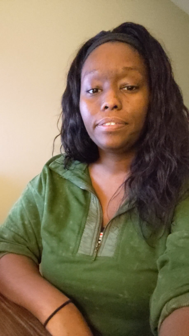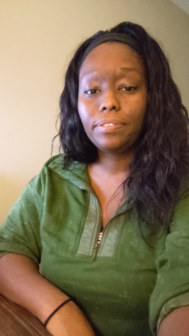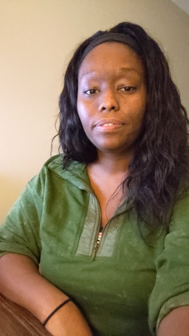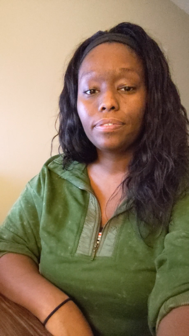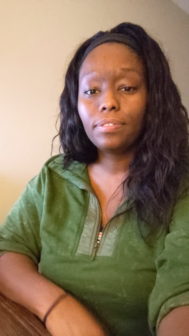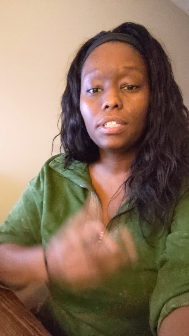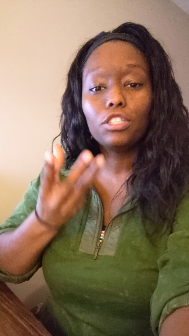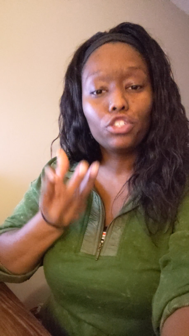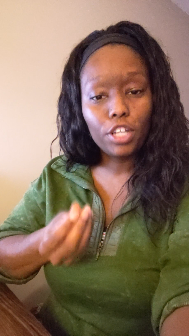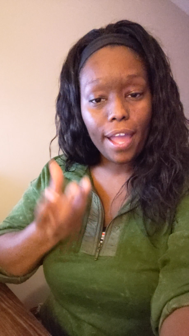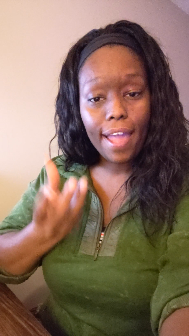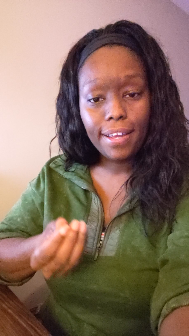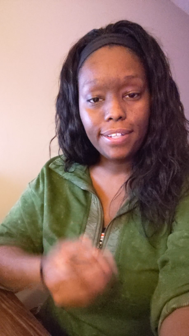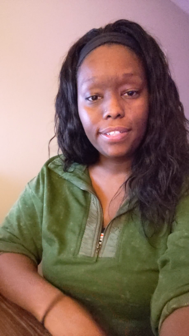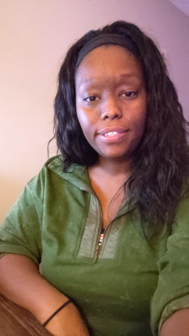gentle